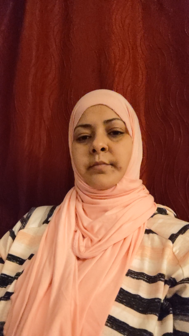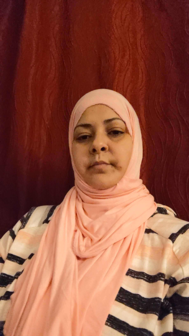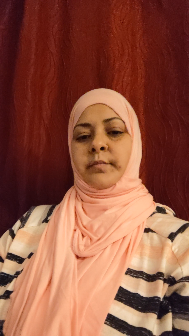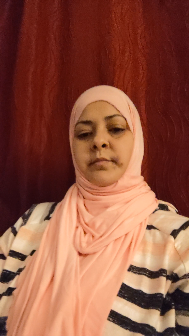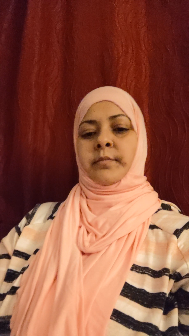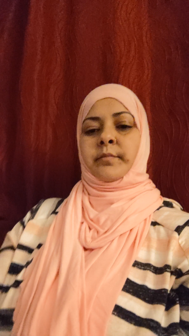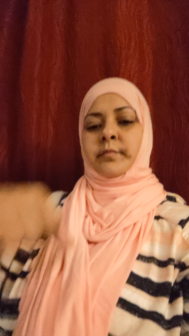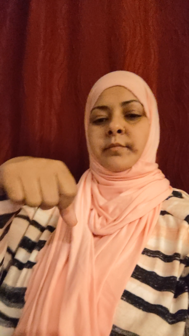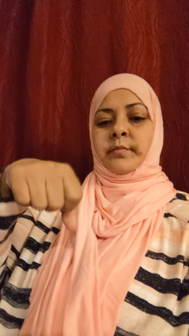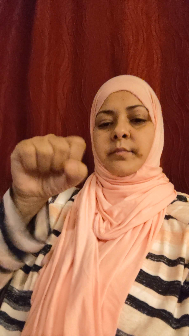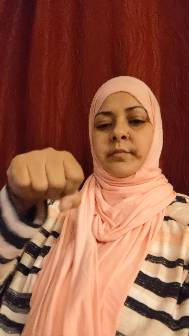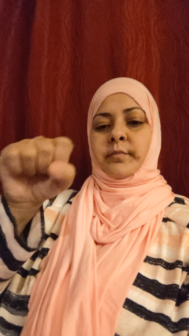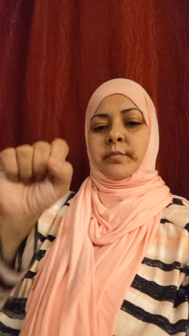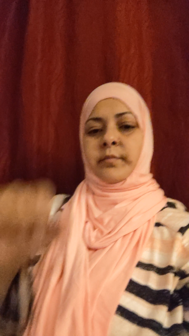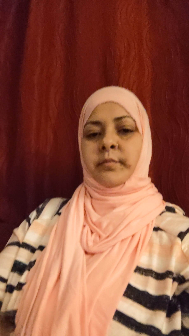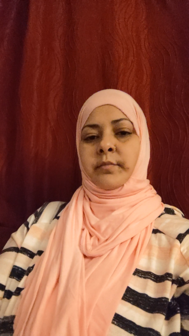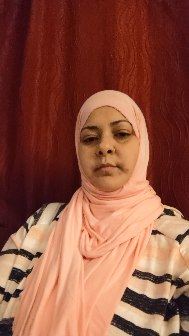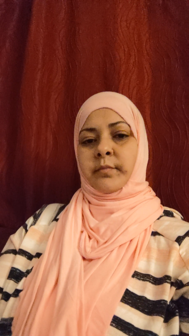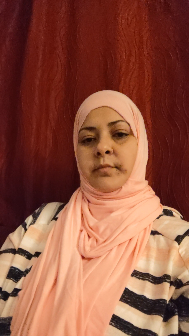motorcycle